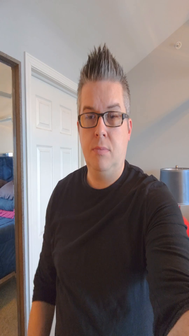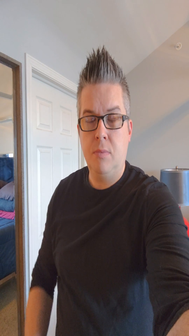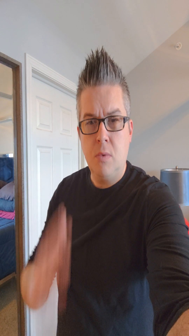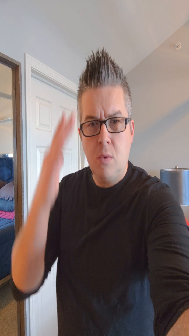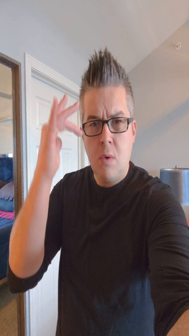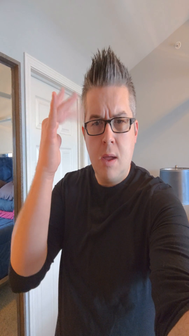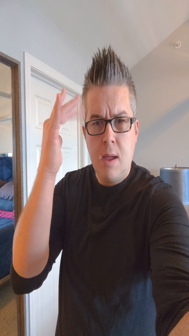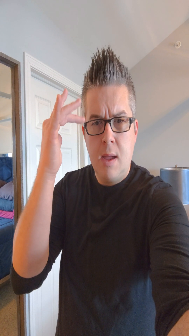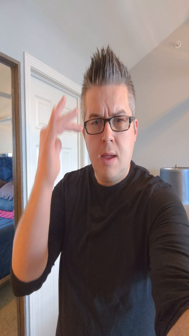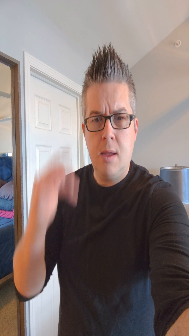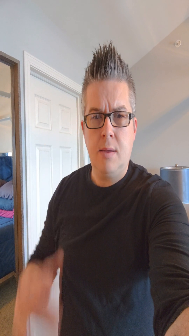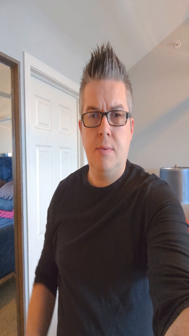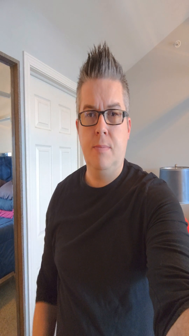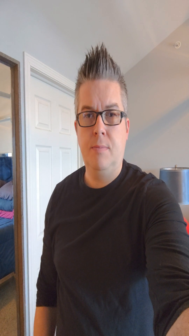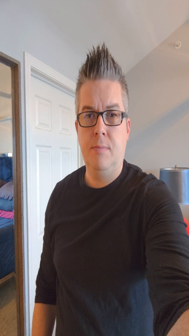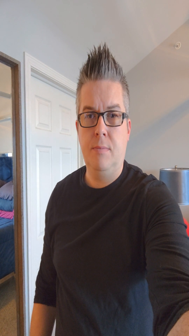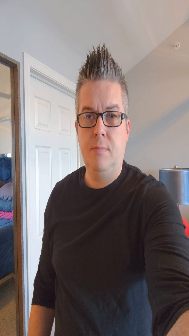why